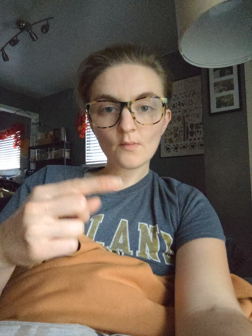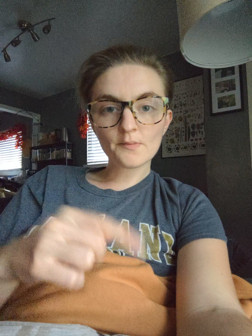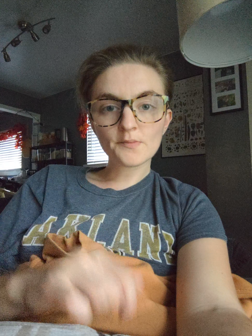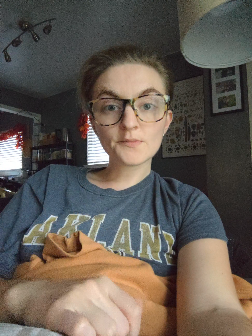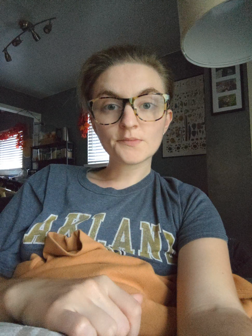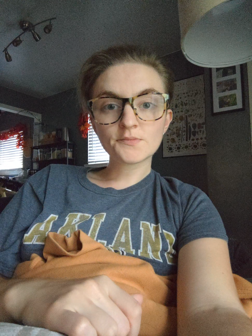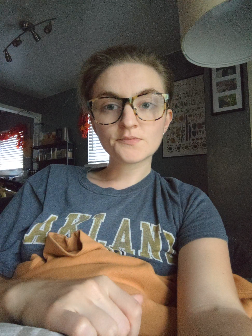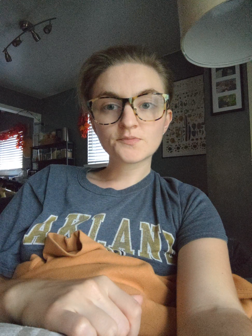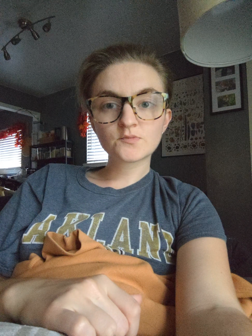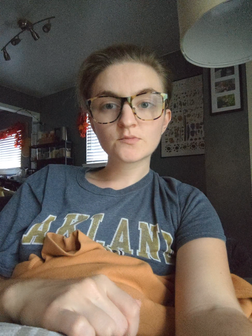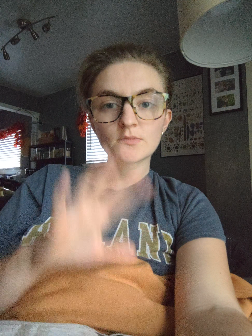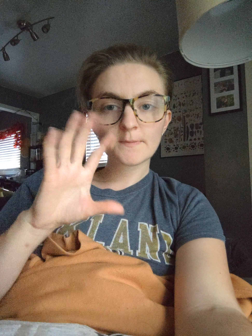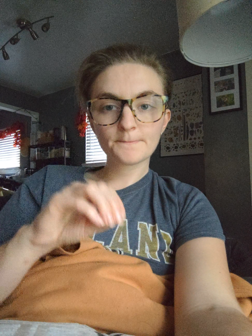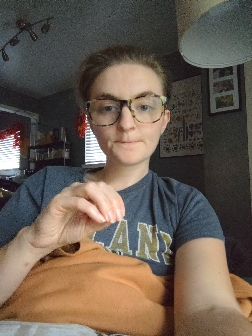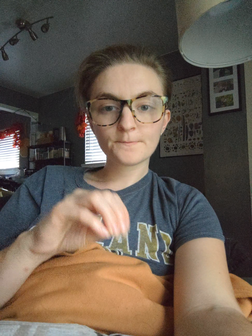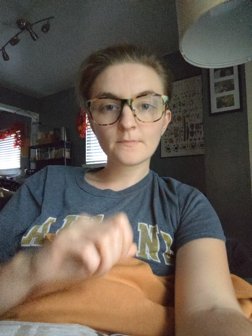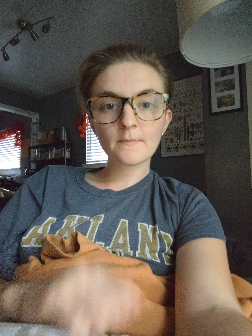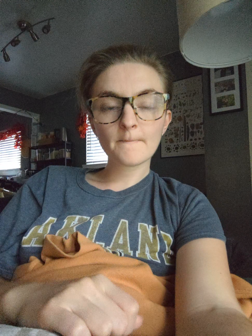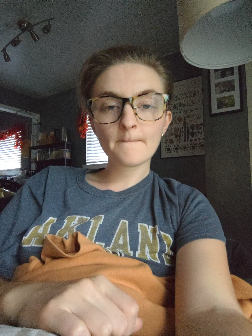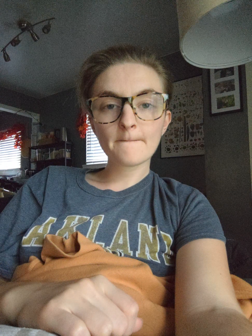bite